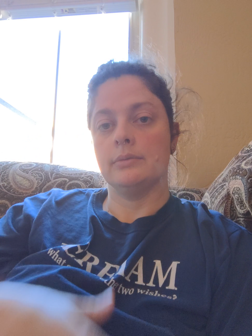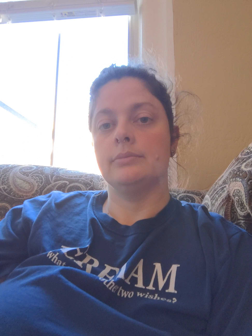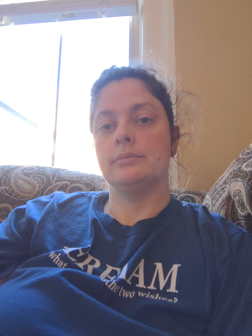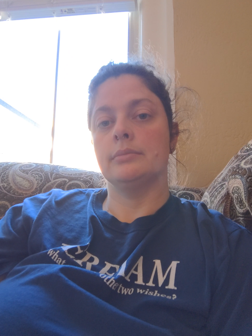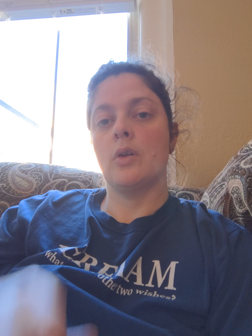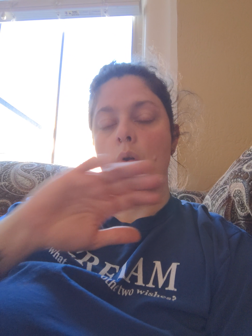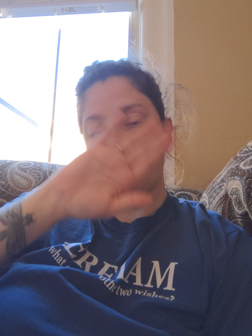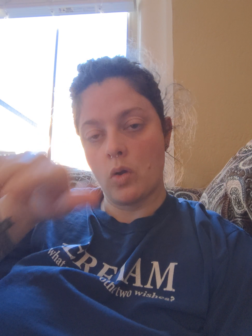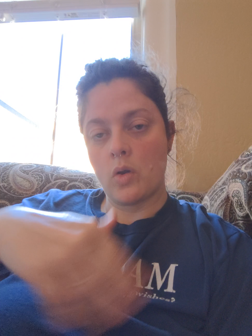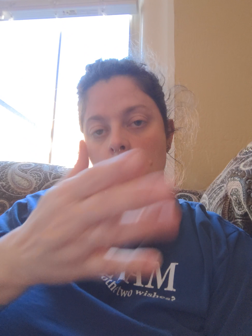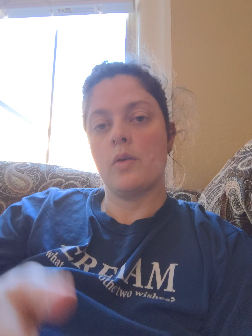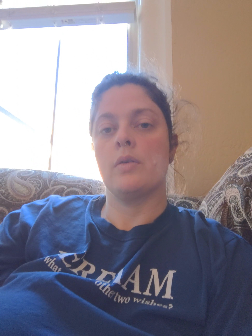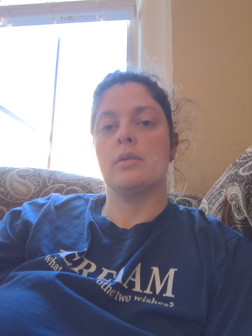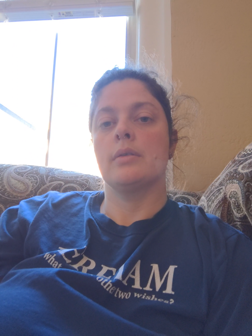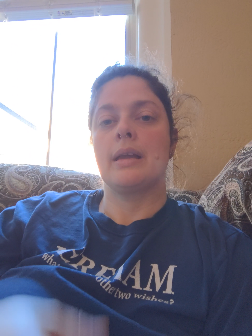all